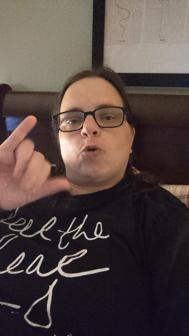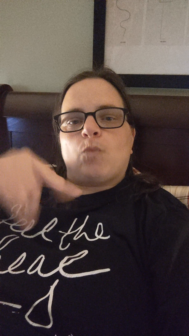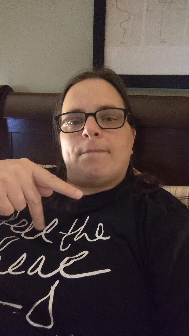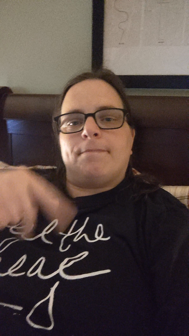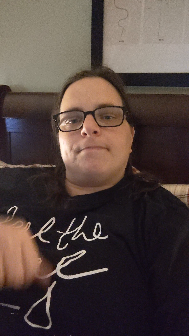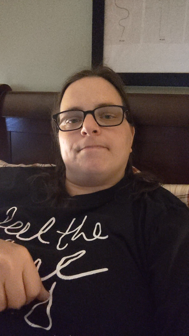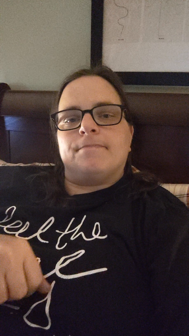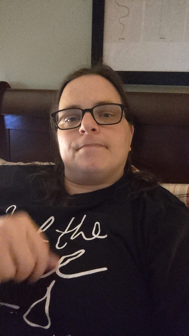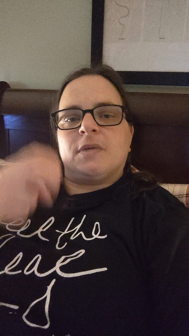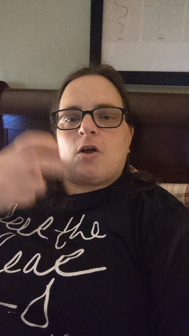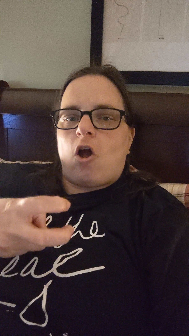hard